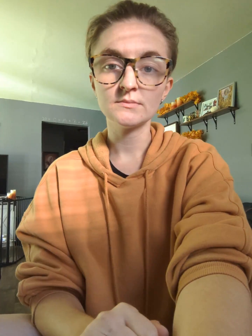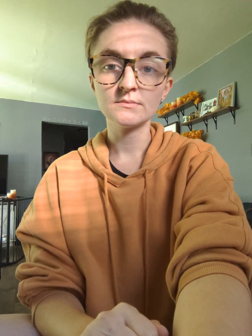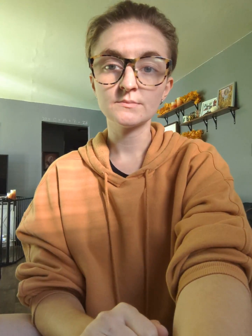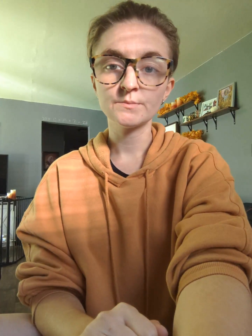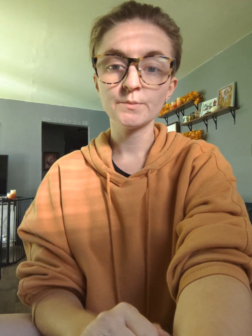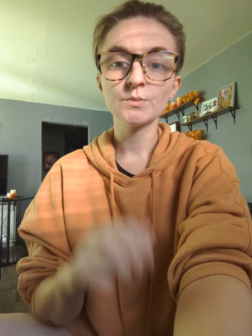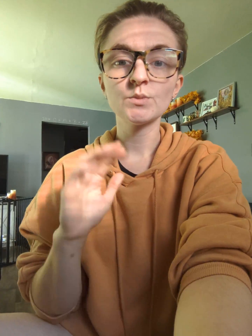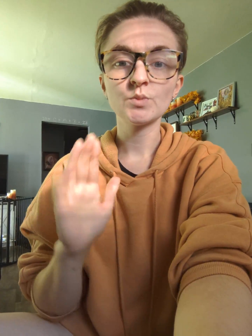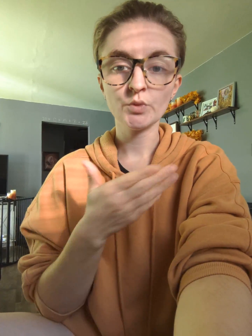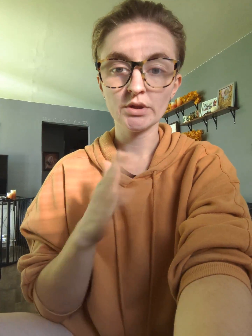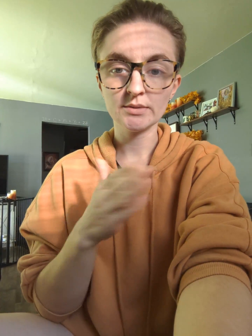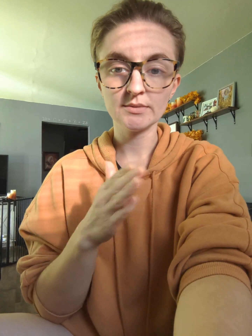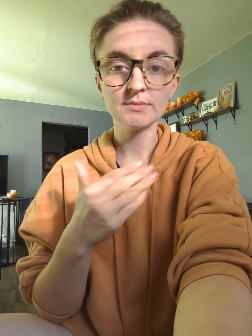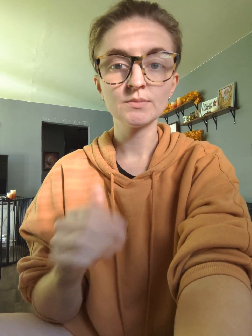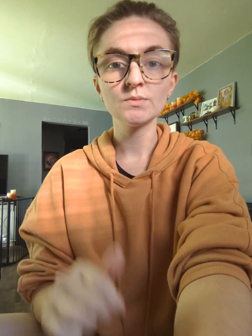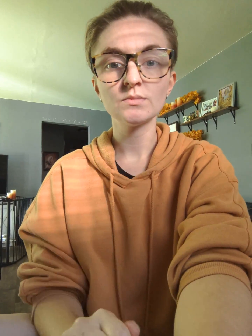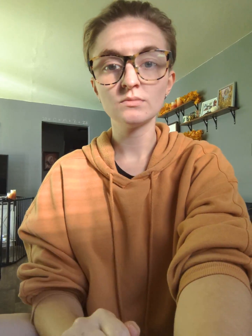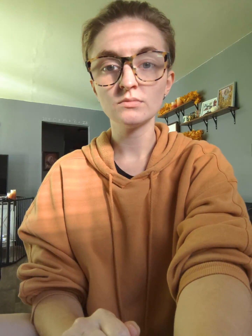share